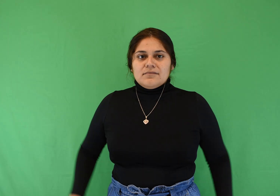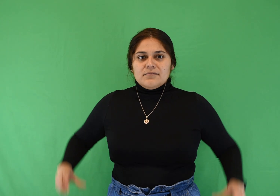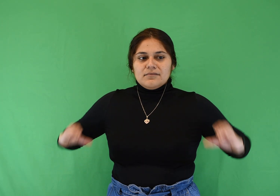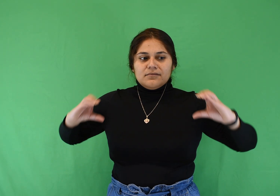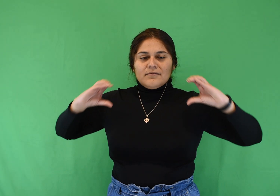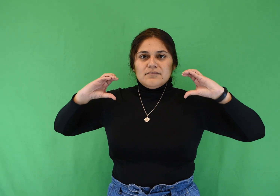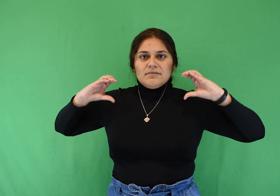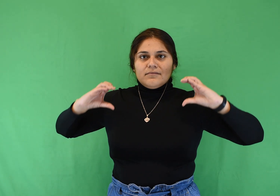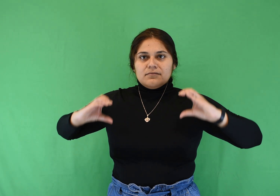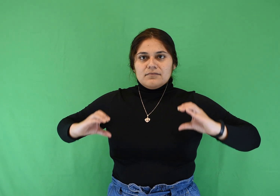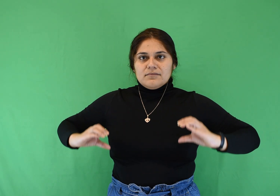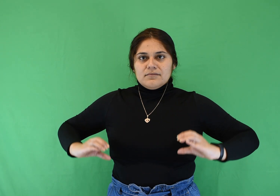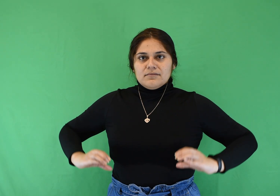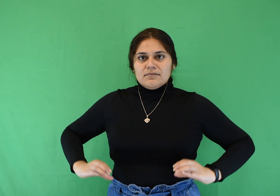cuerpo